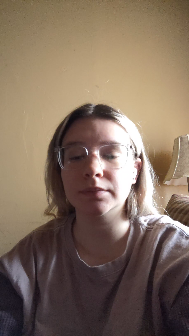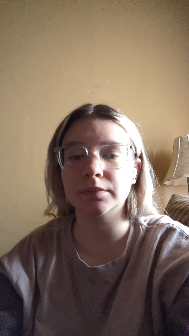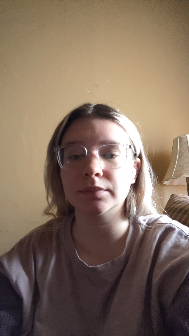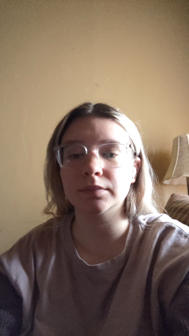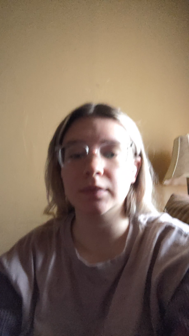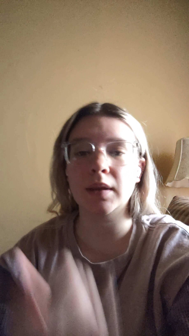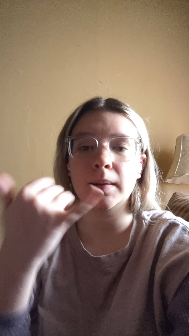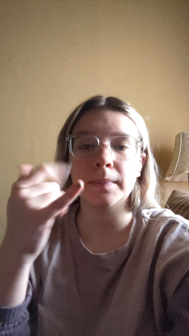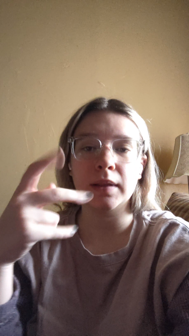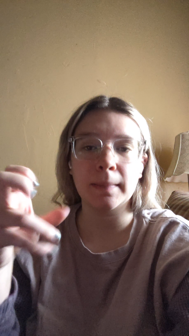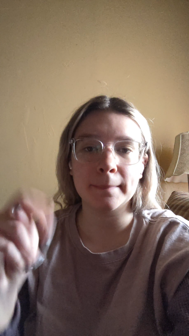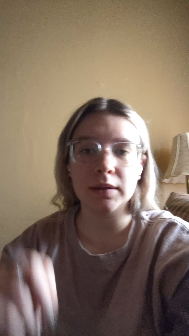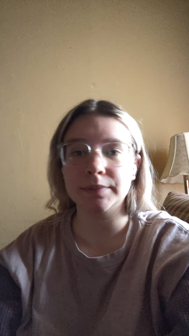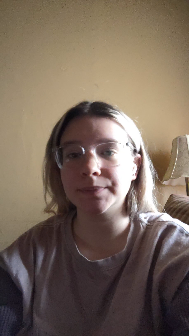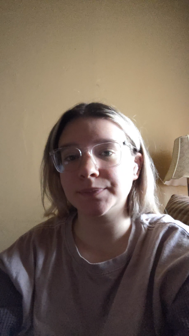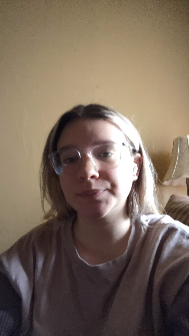playpen